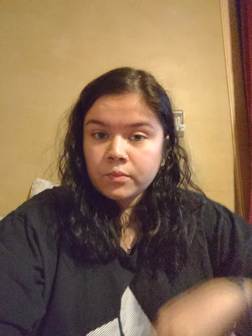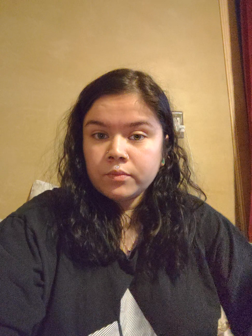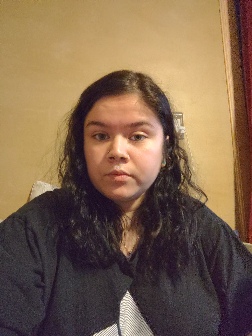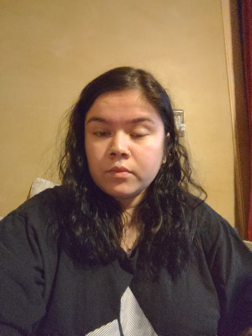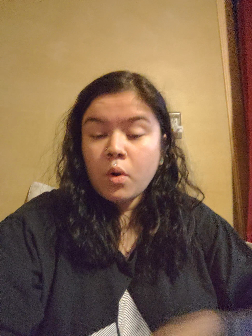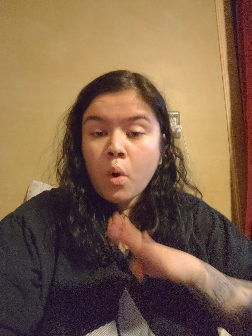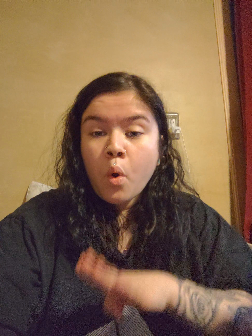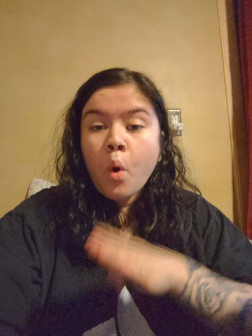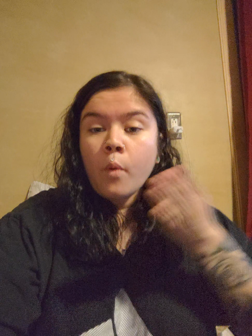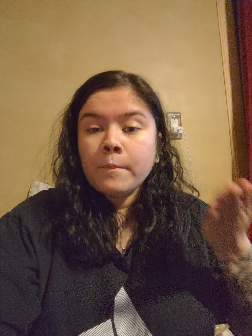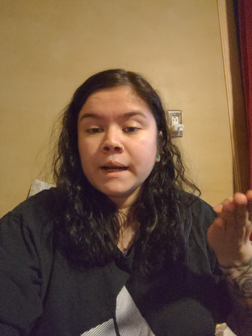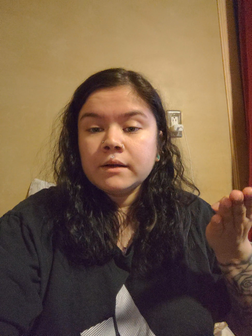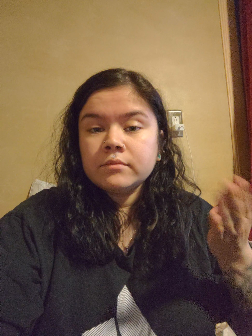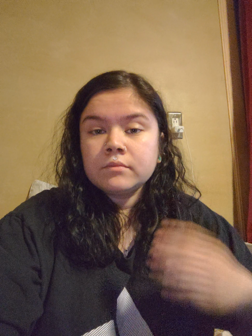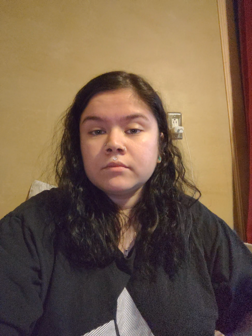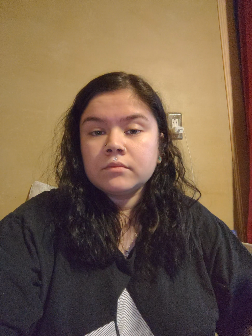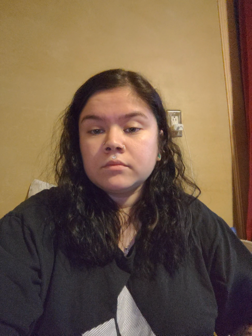open